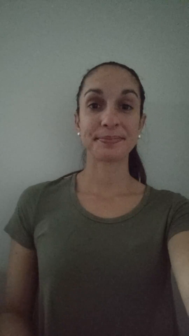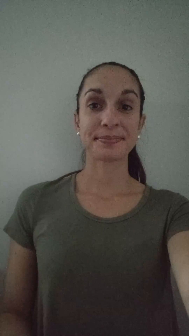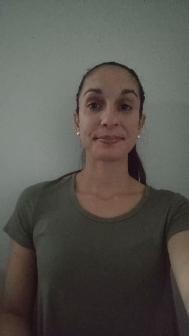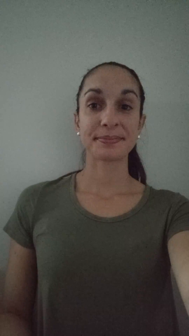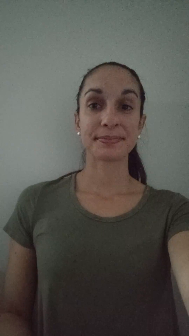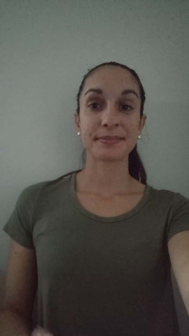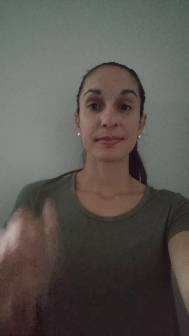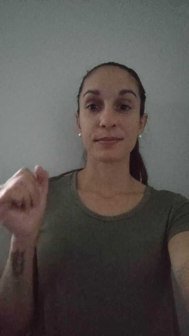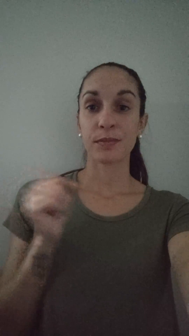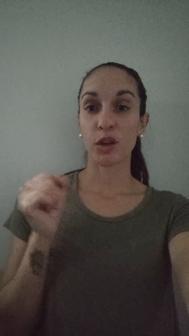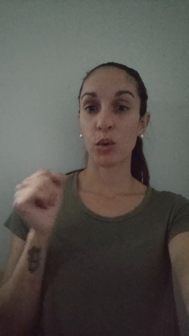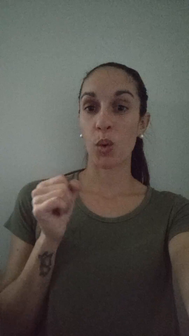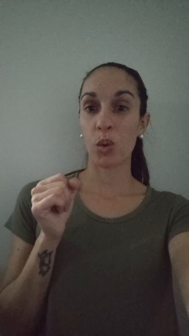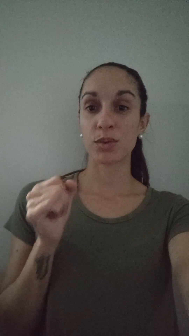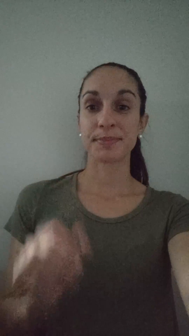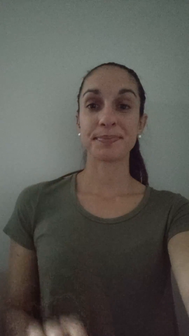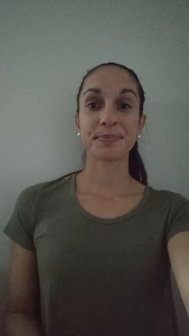cold